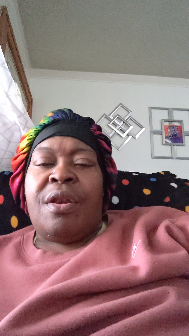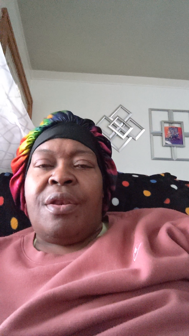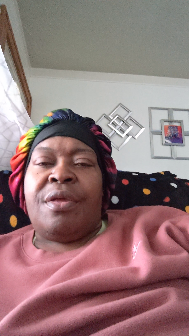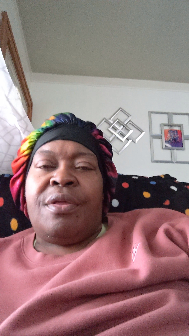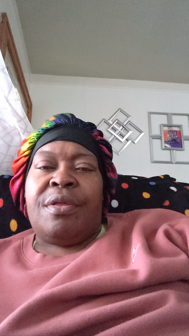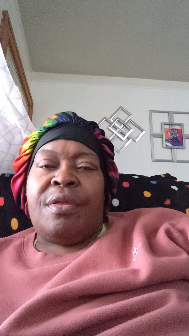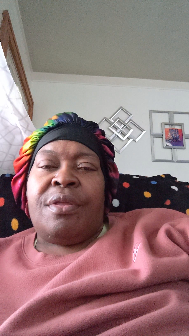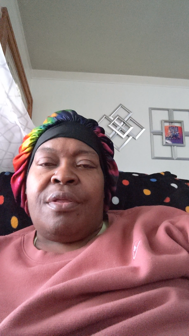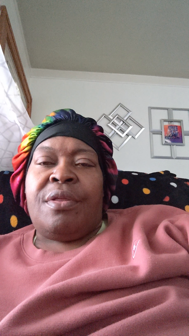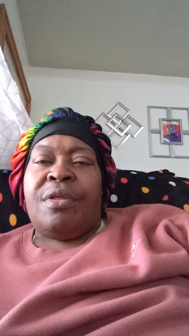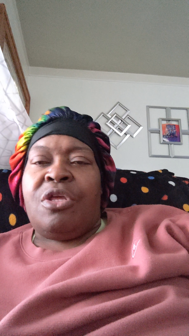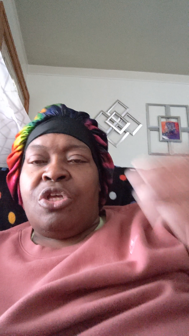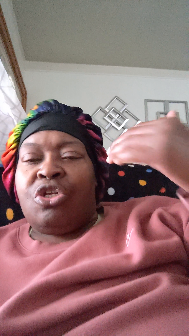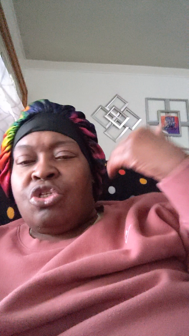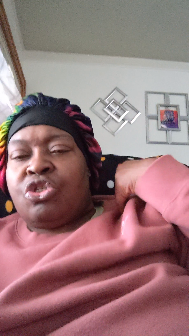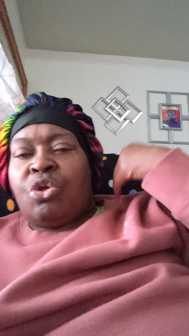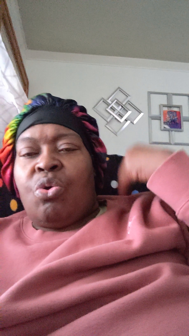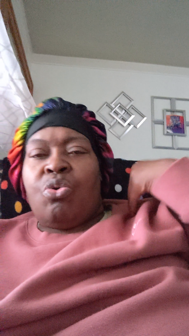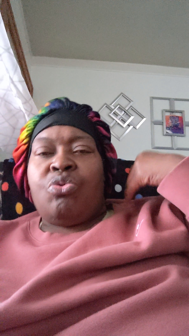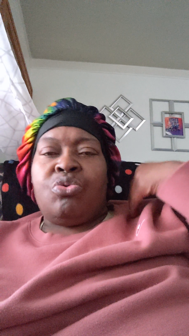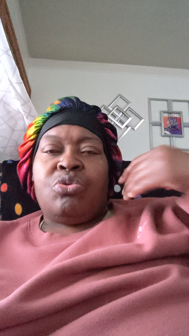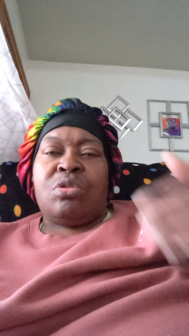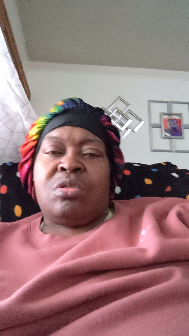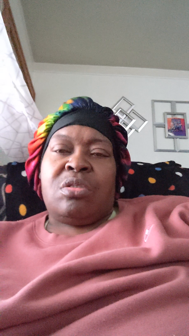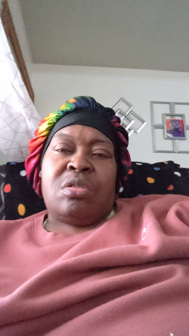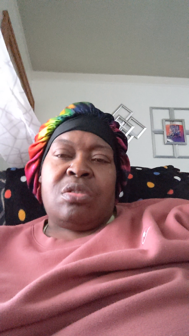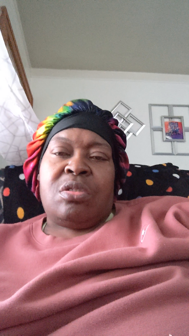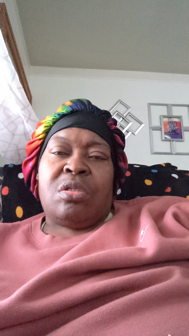shoulder